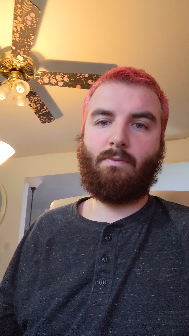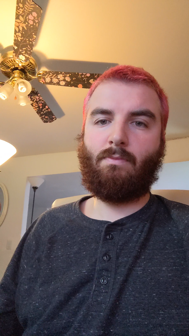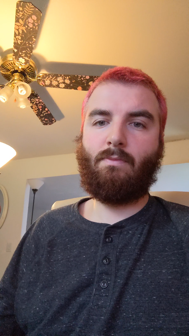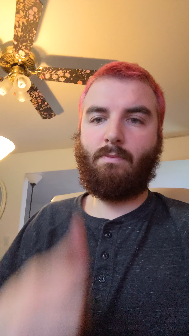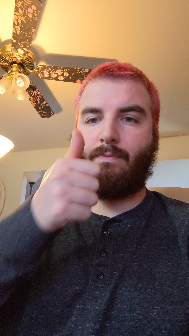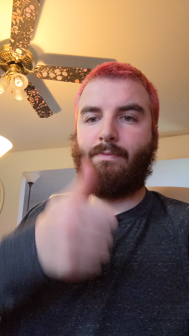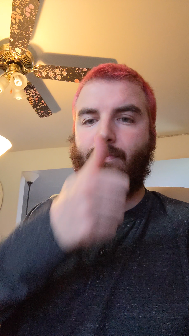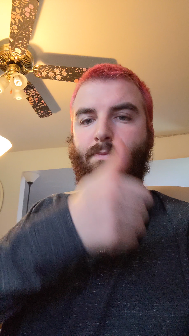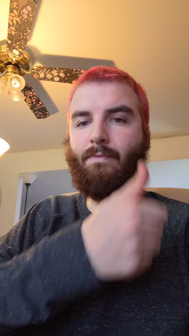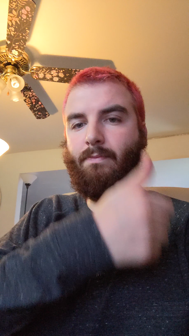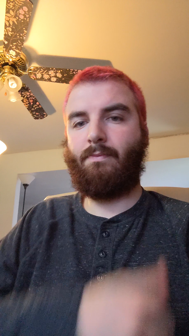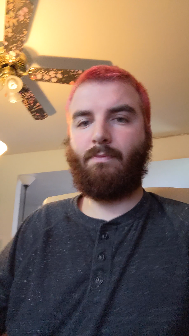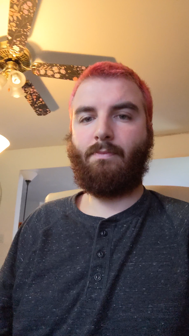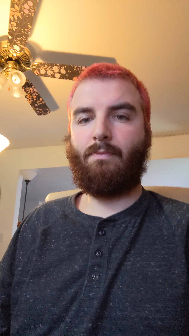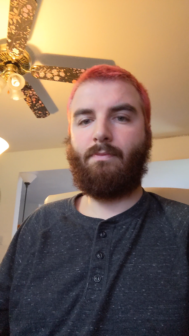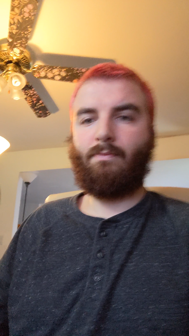each